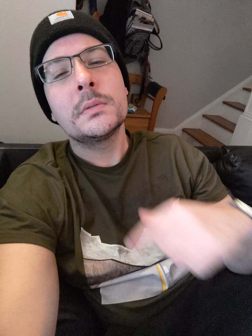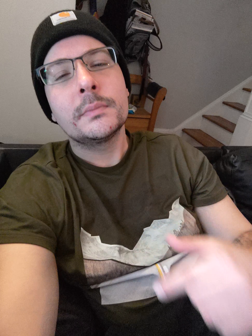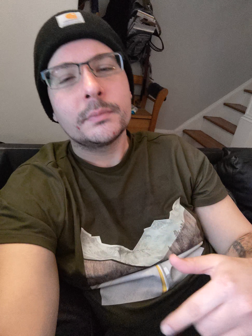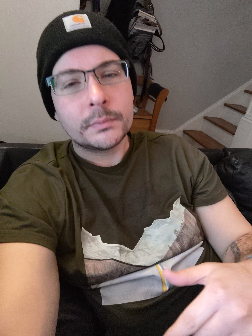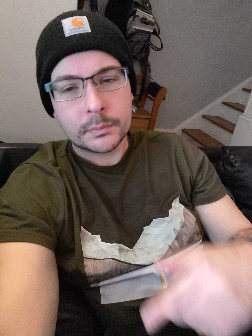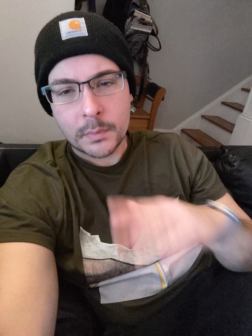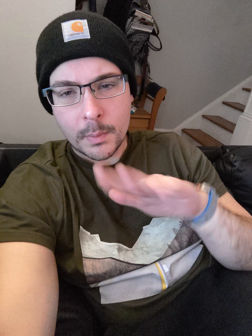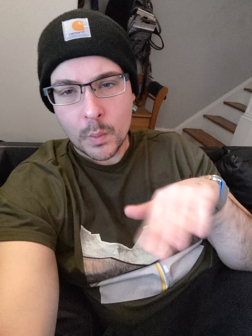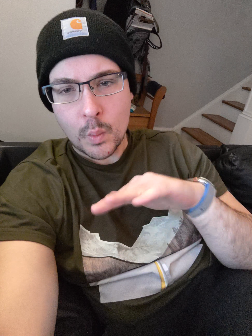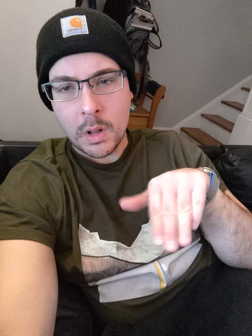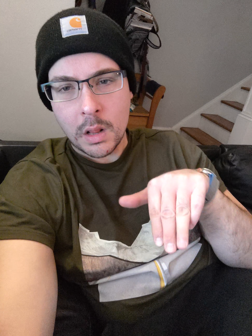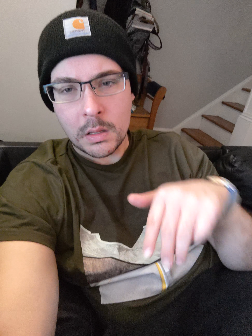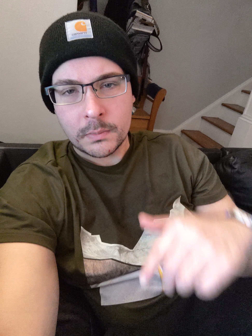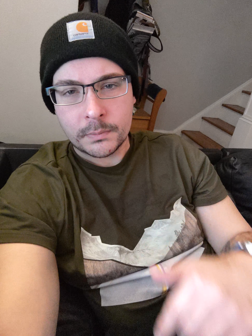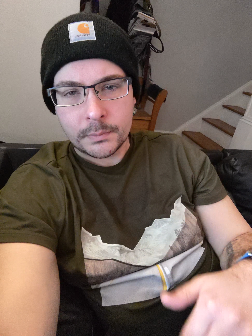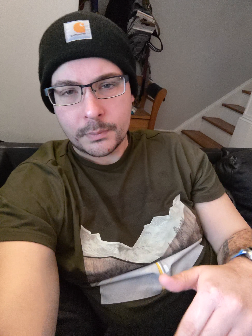pool